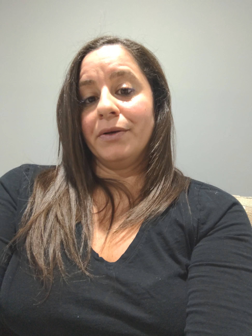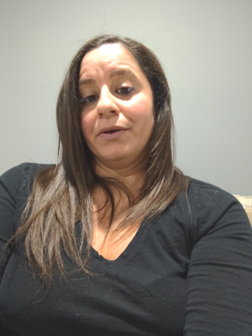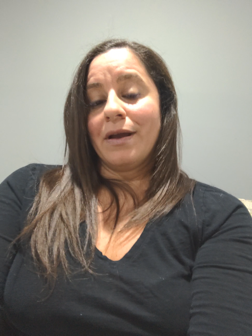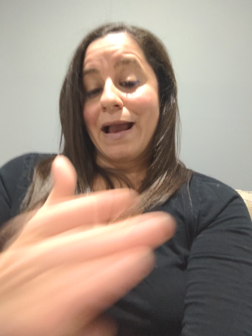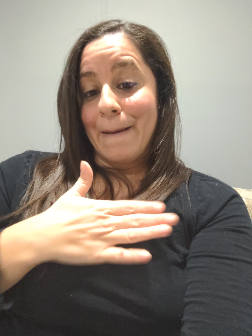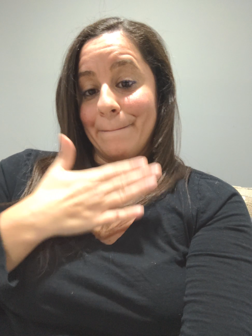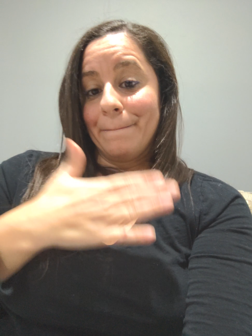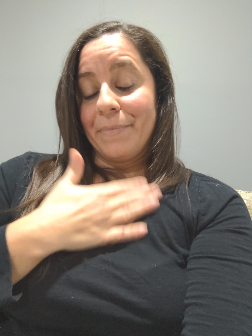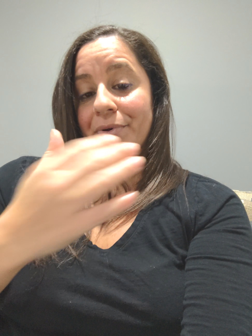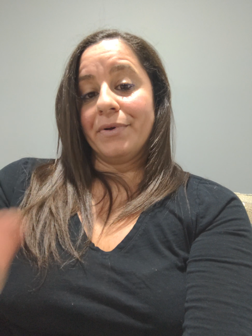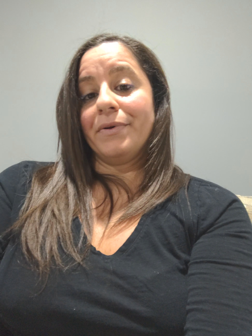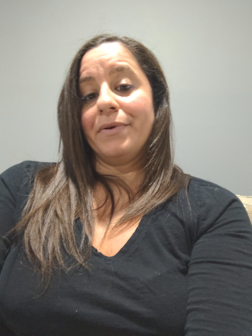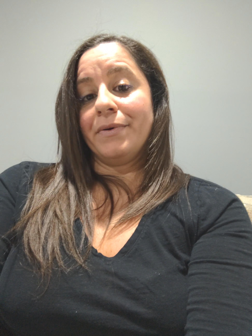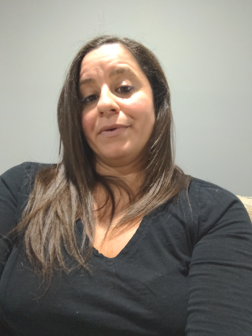happy